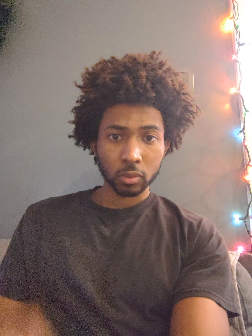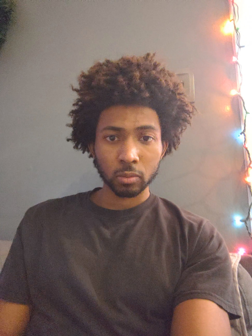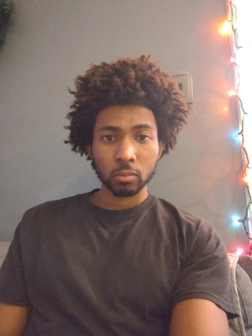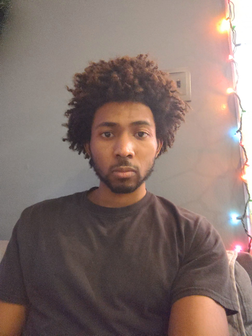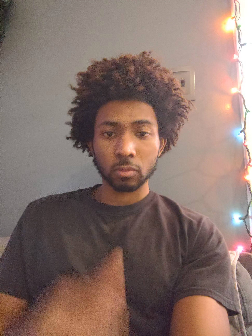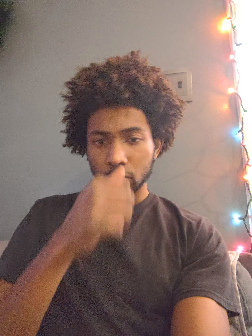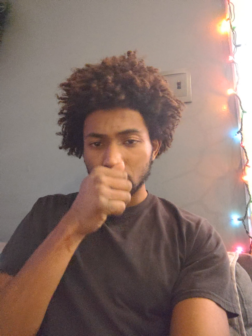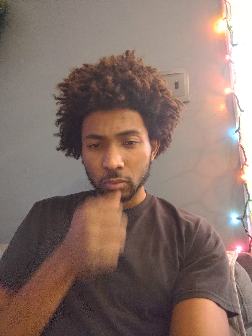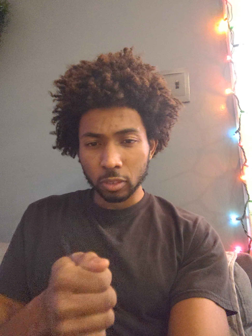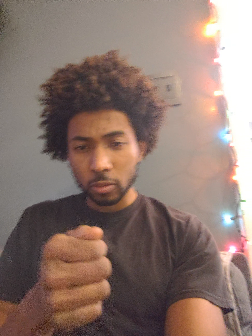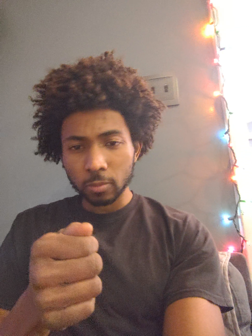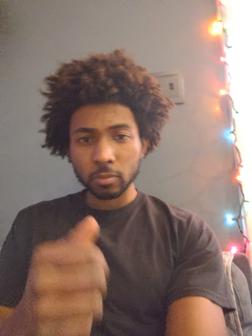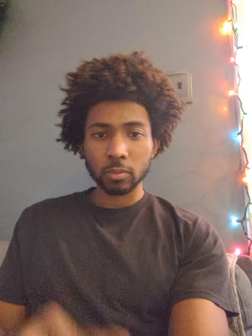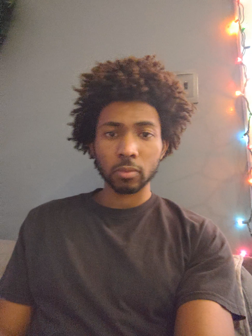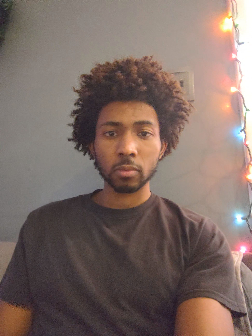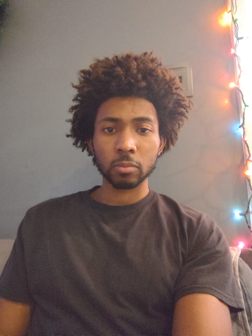hide